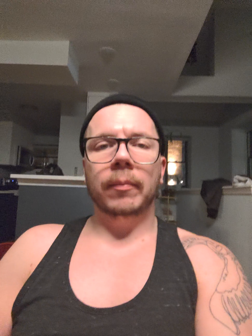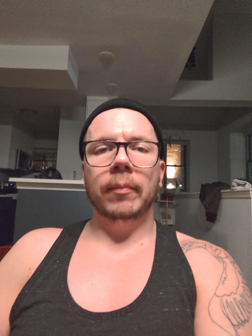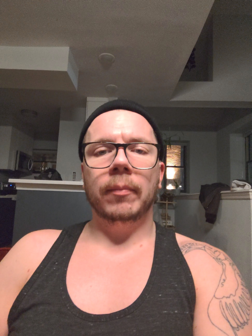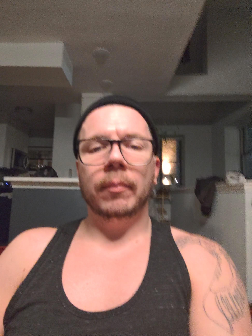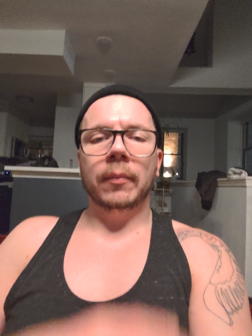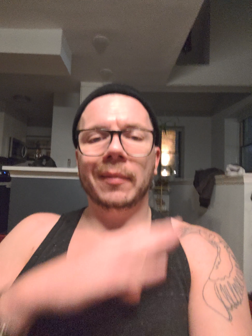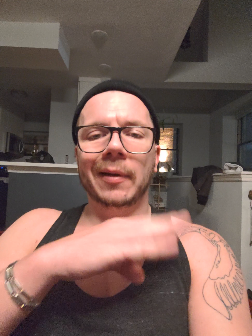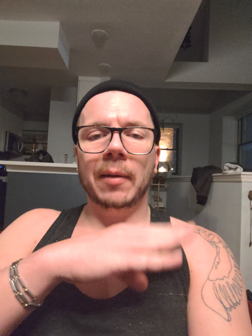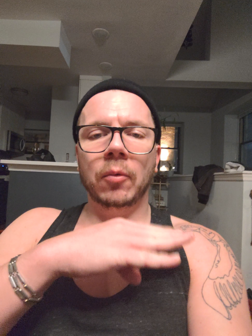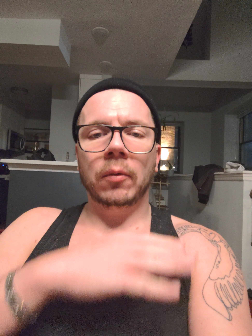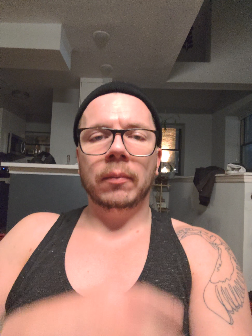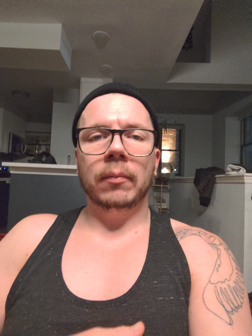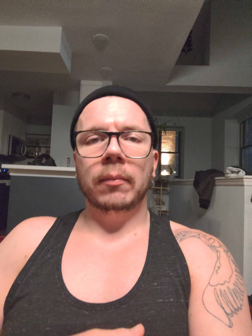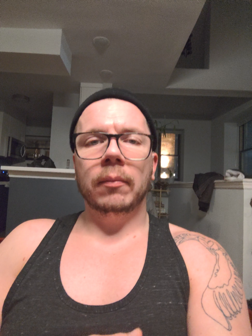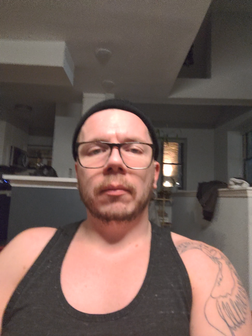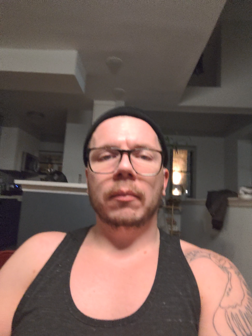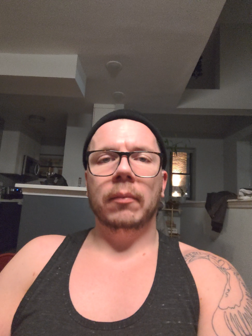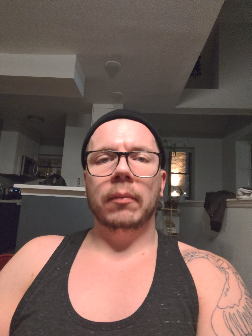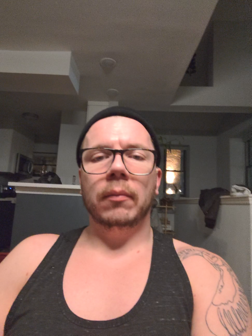table